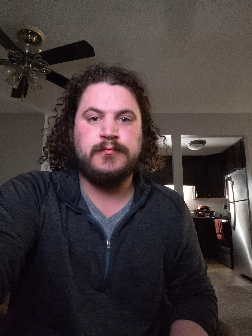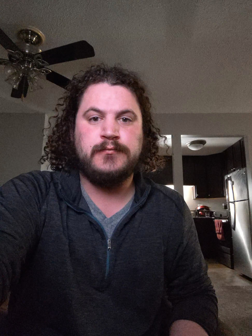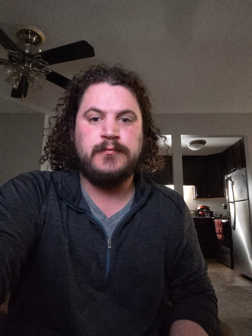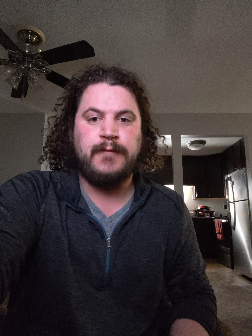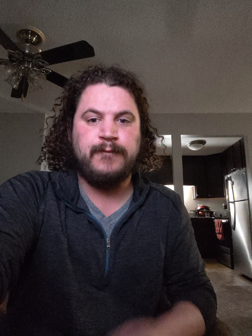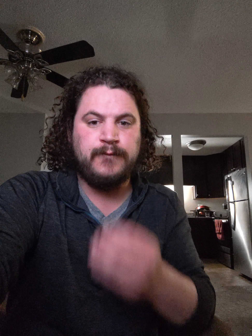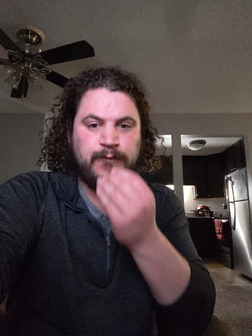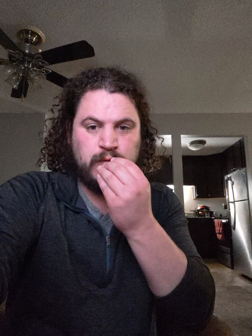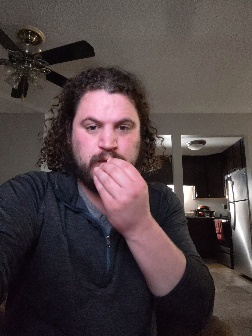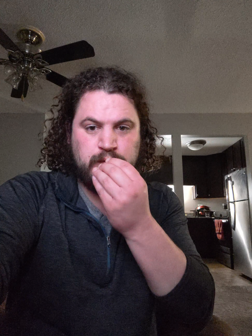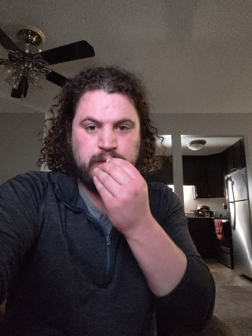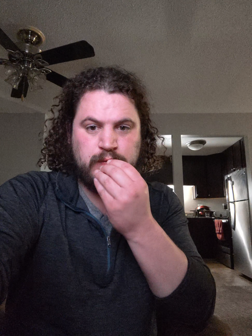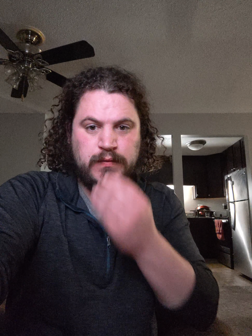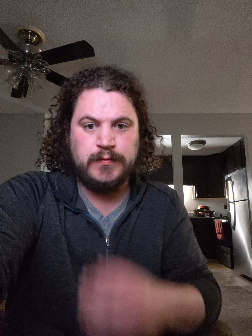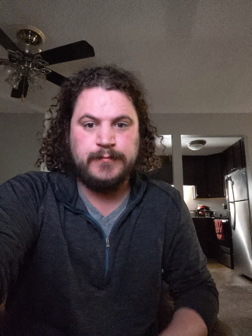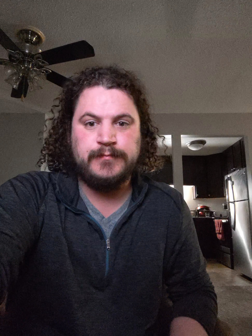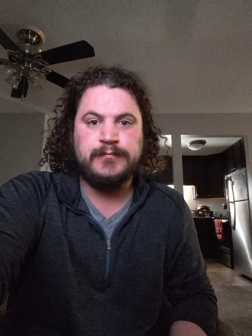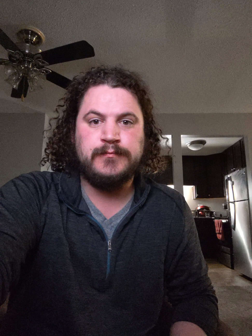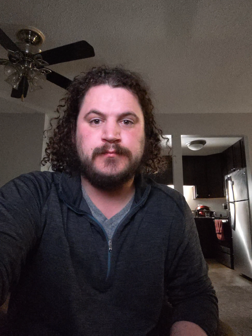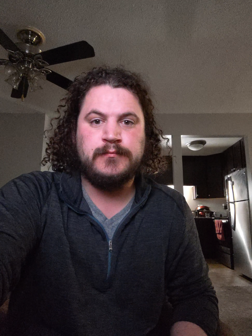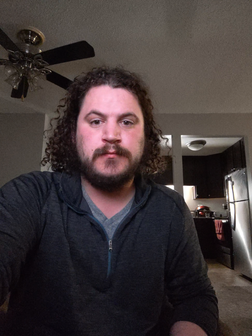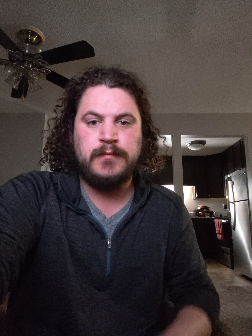food